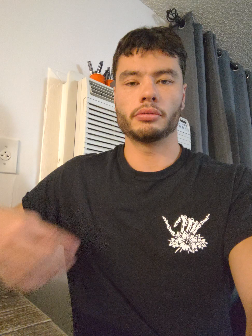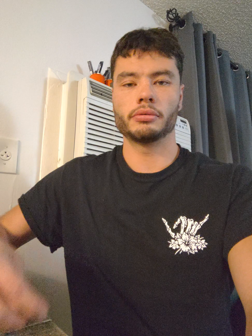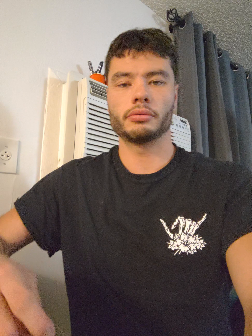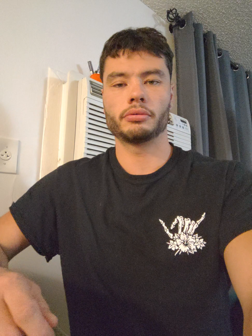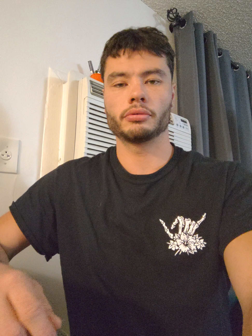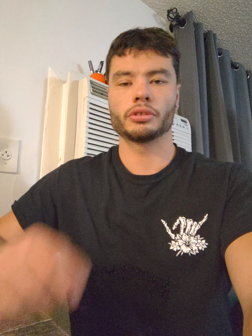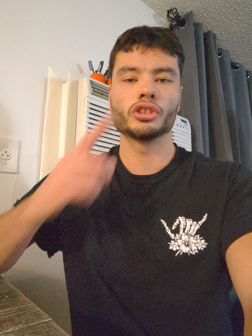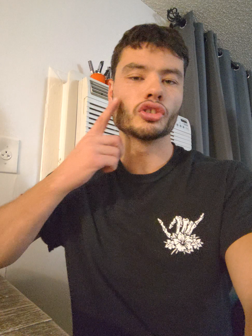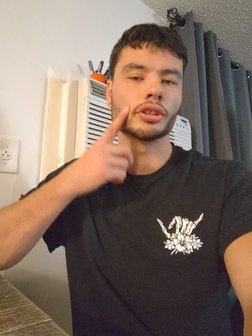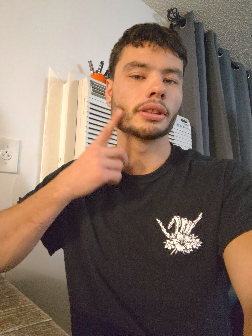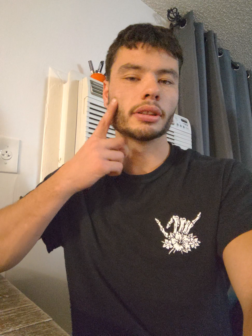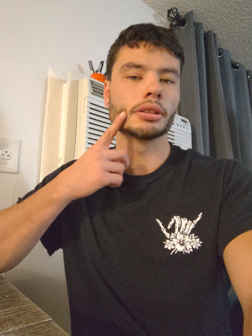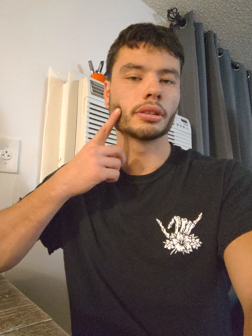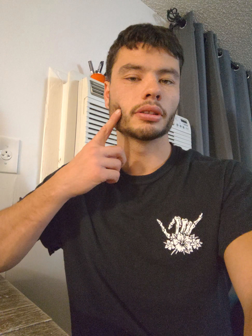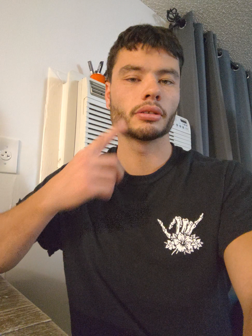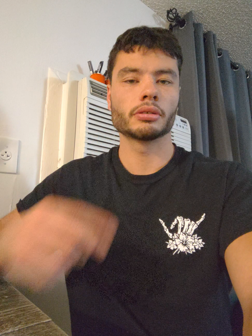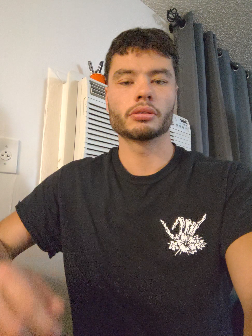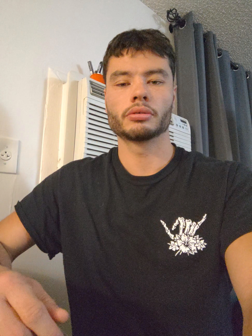cheek